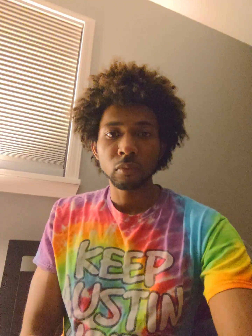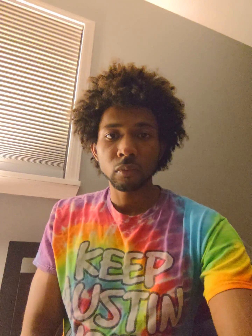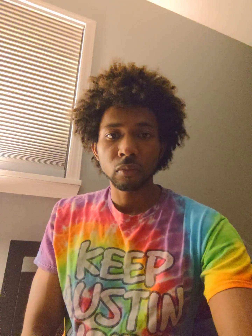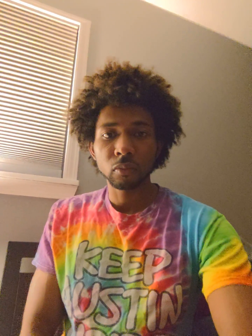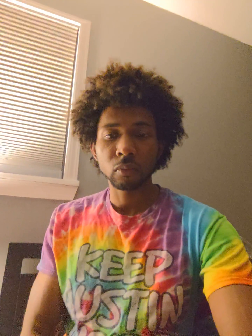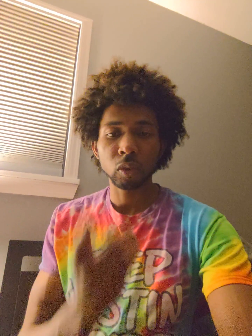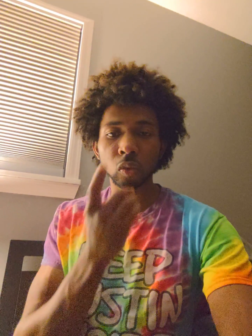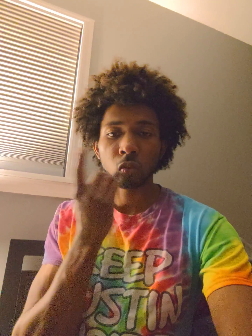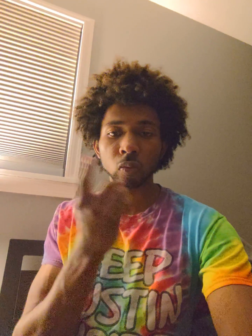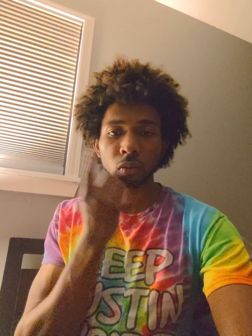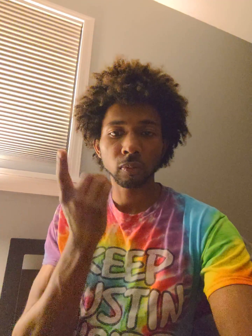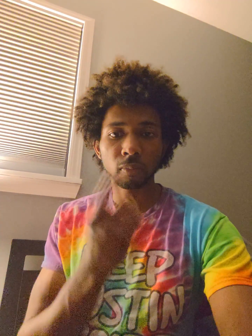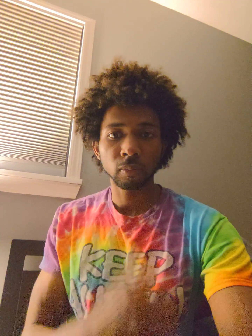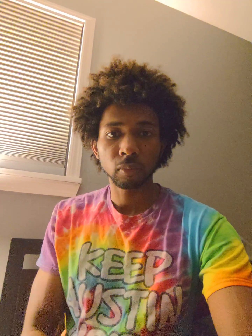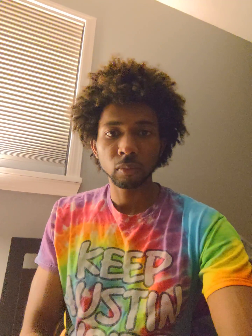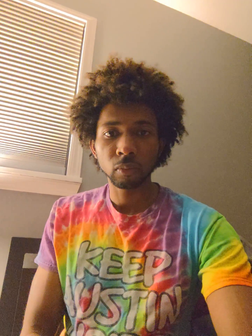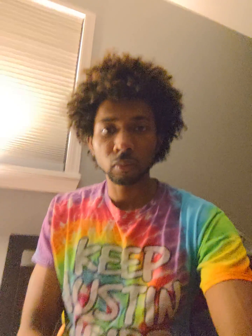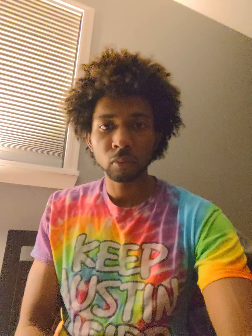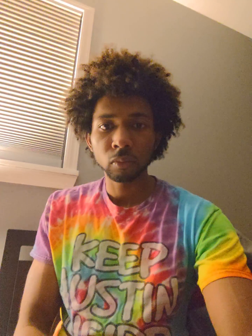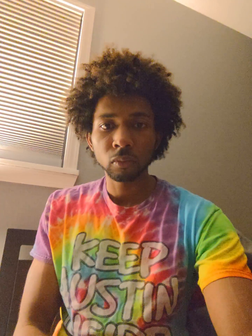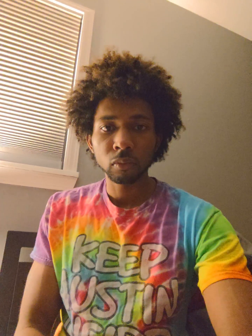dinner